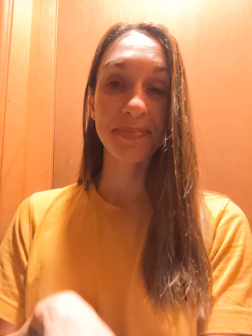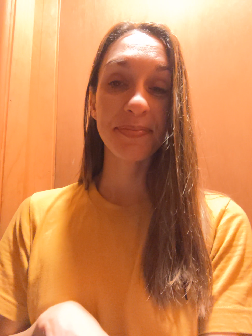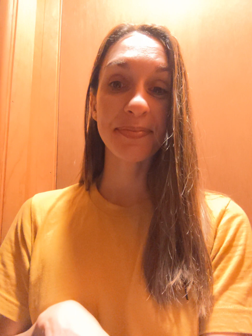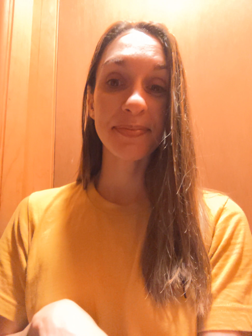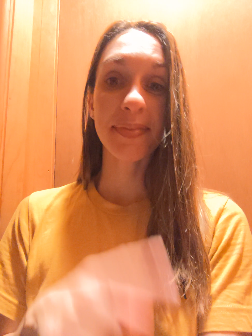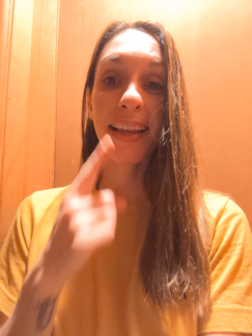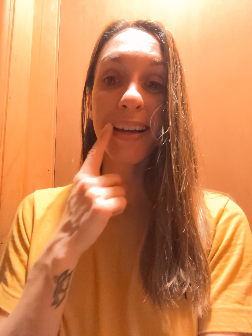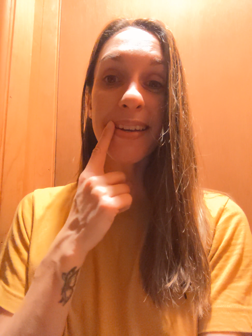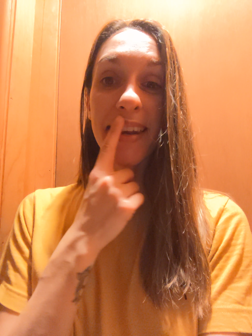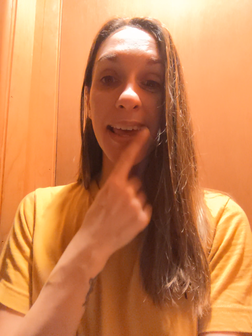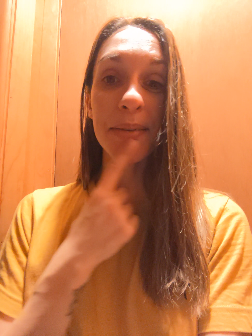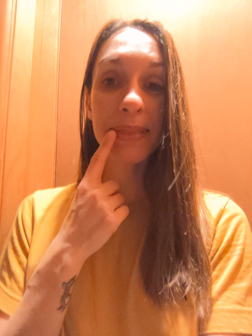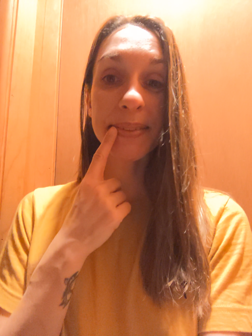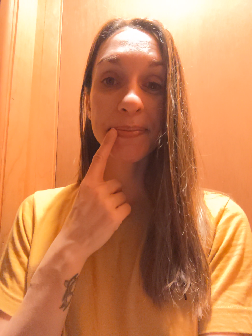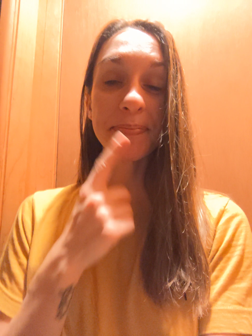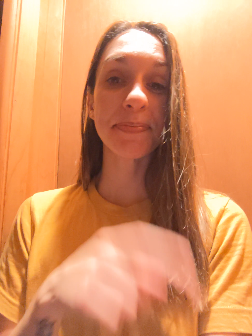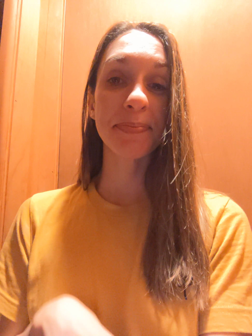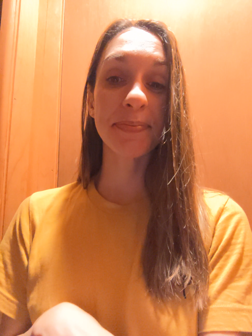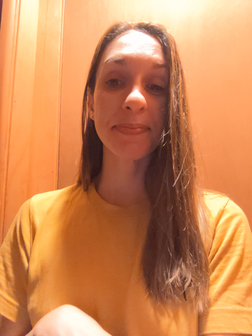lips